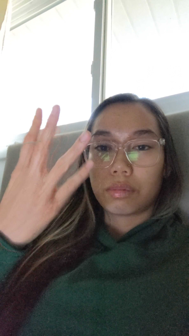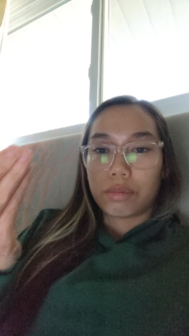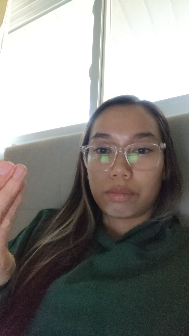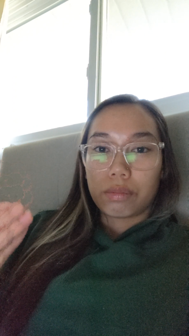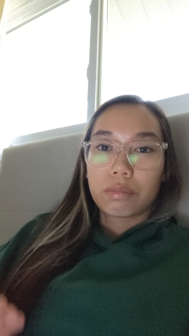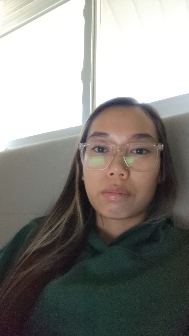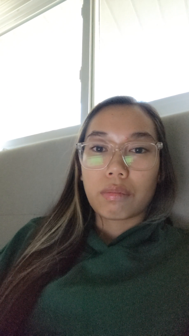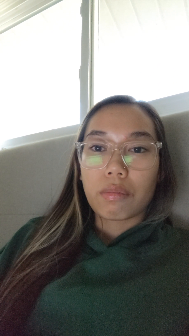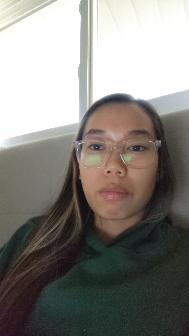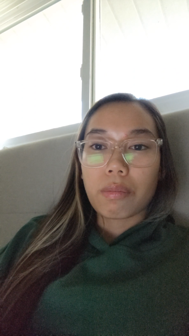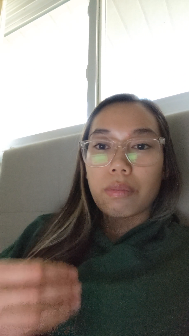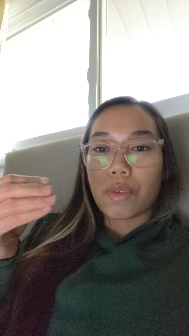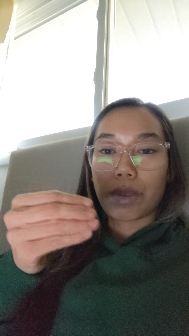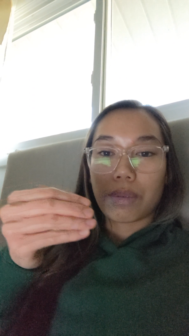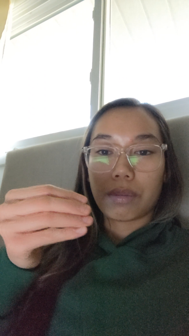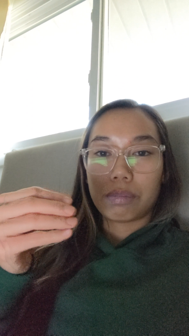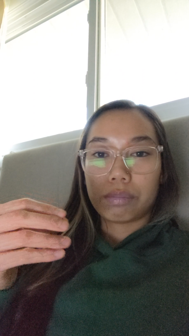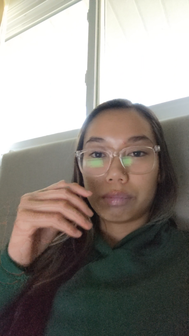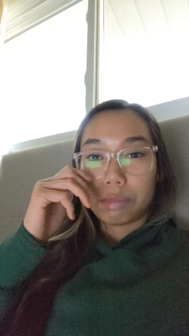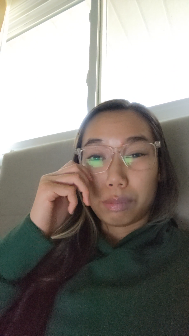more